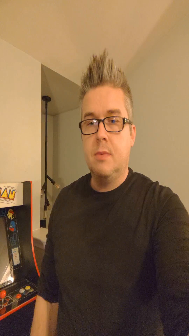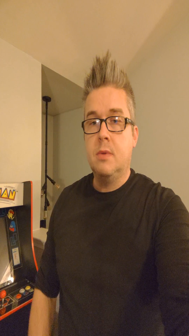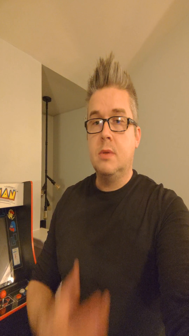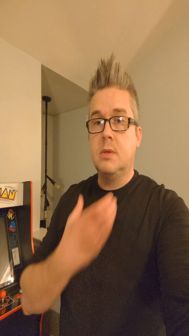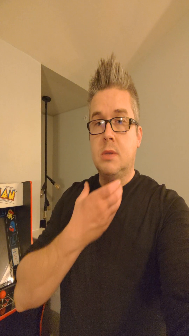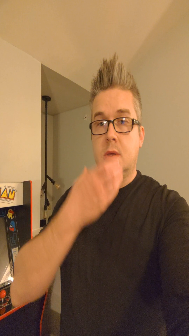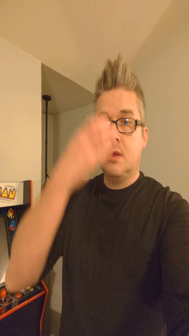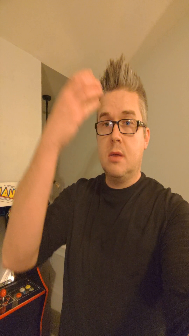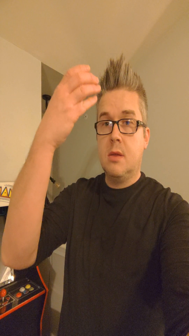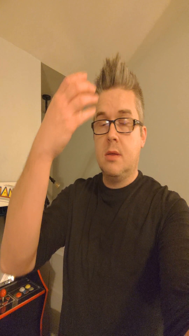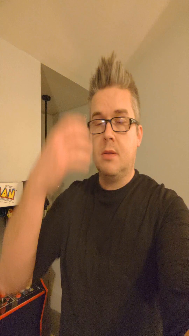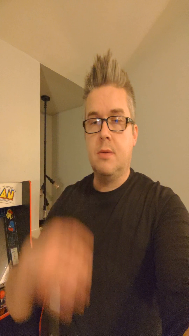giraffe